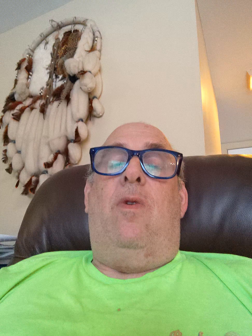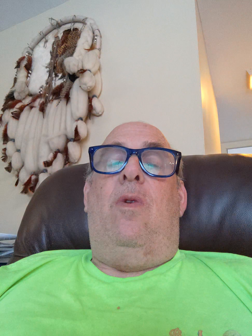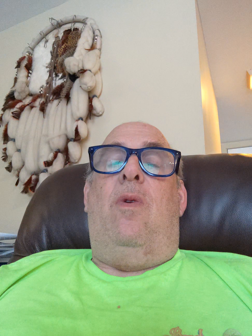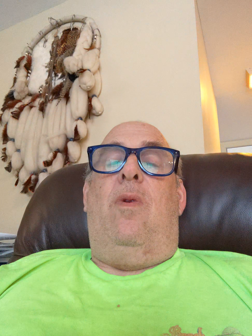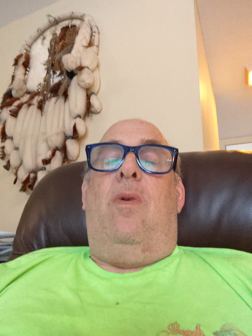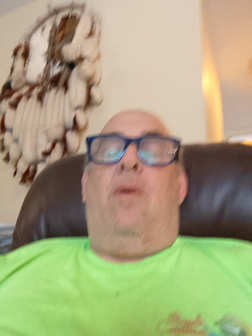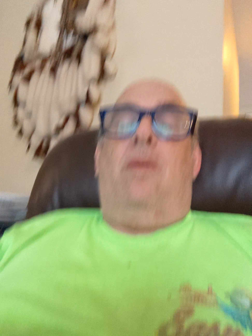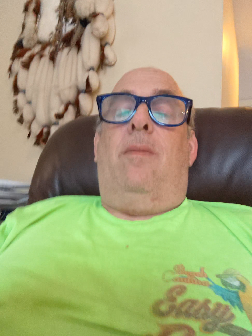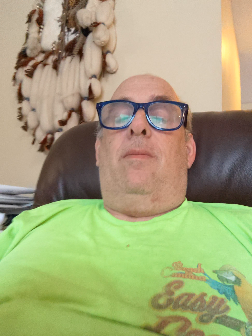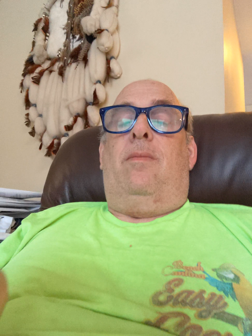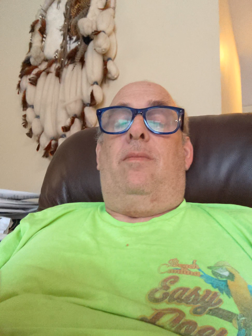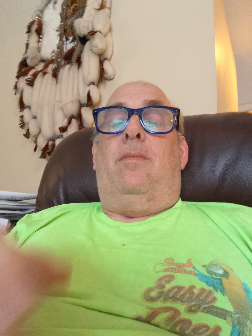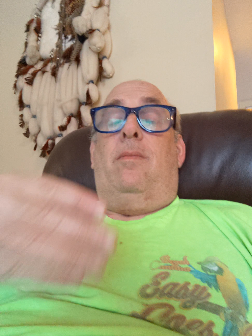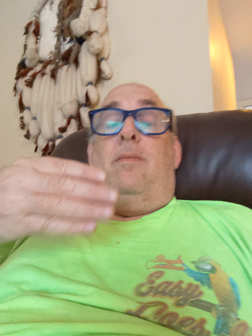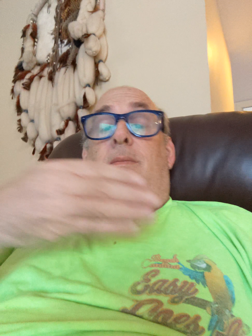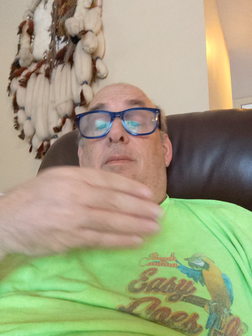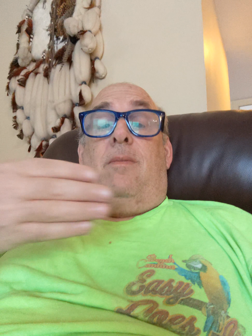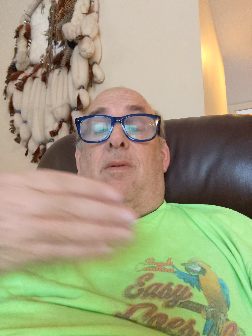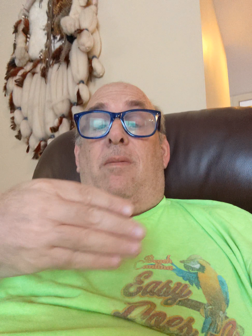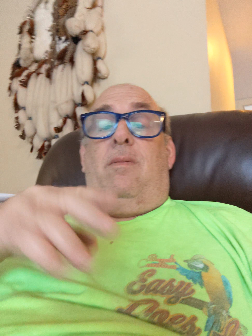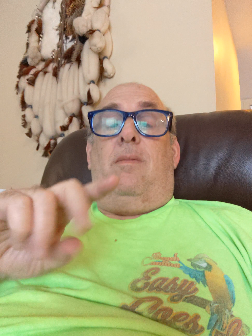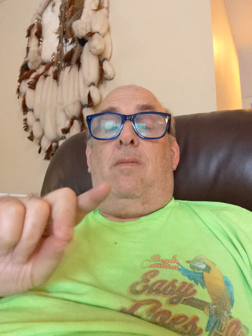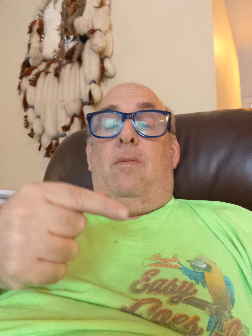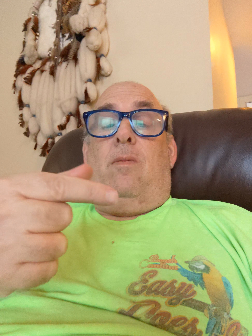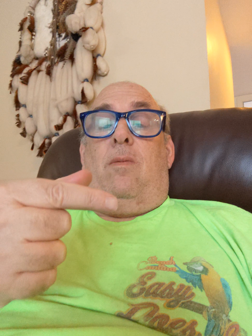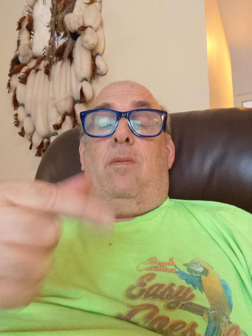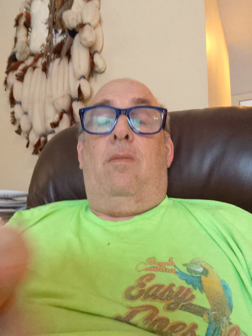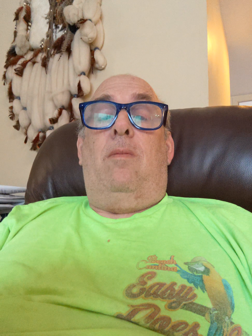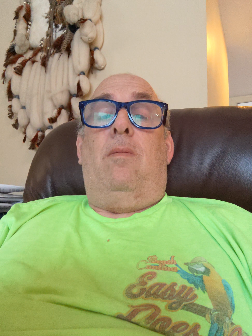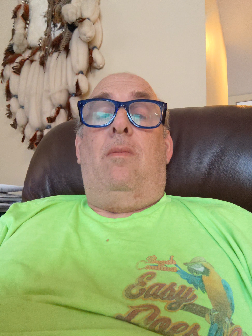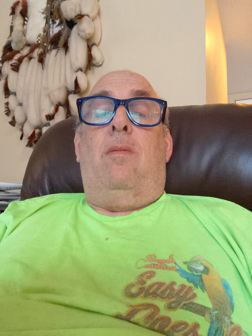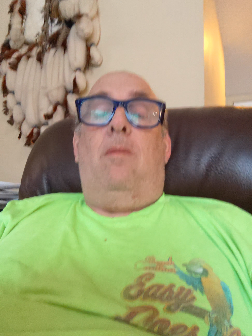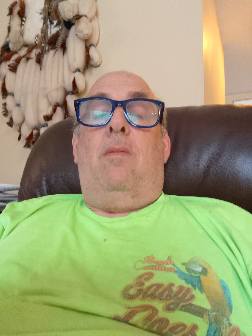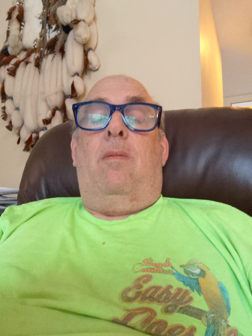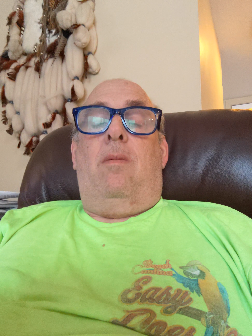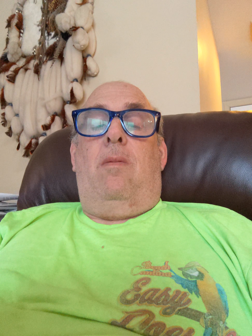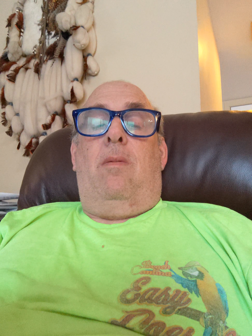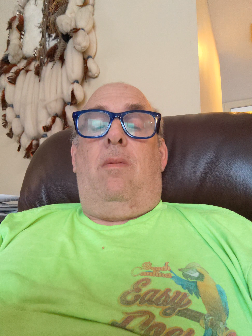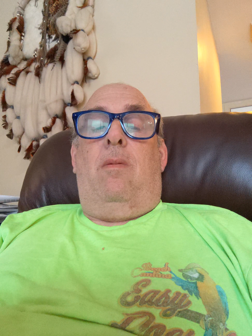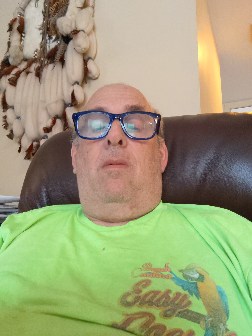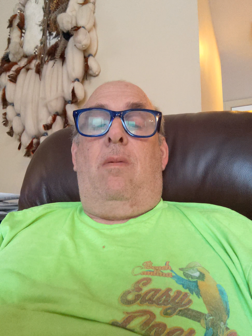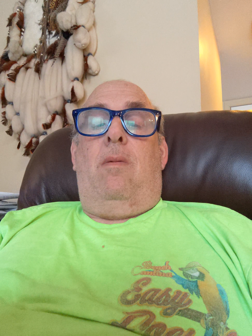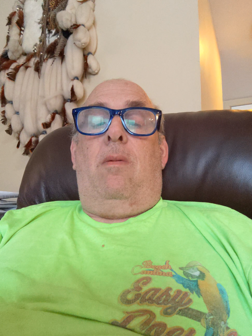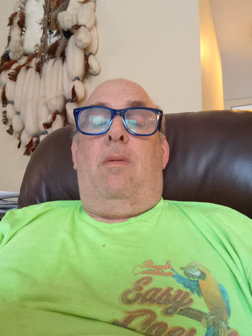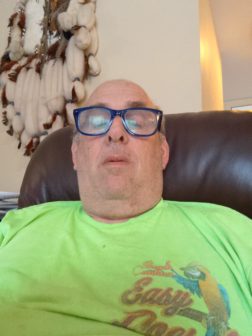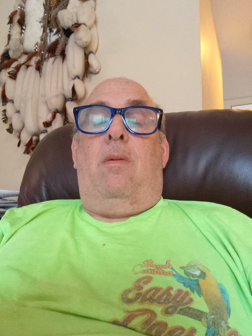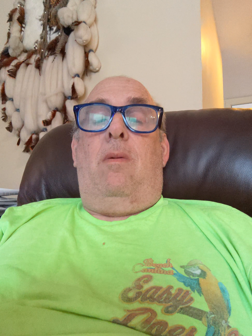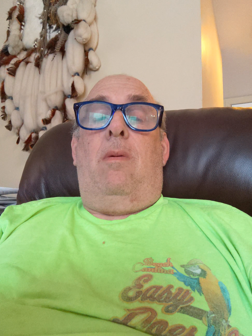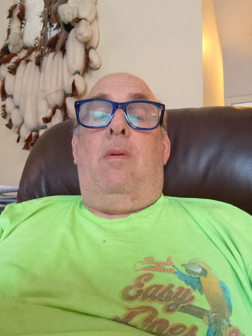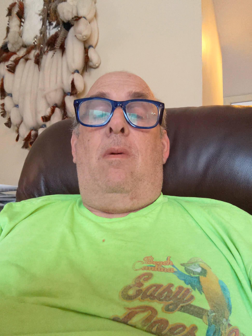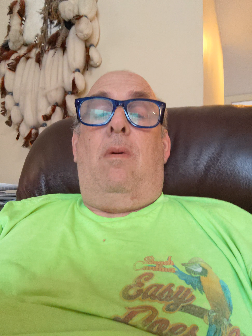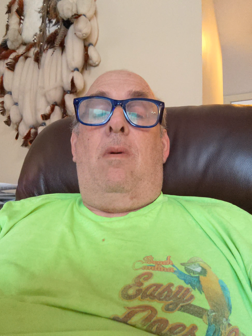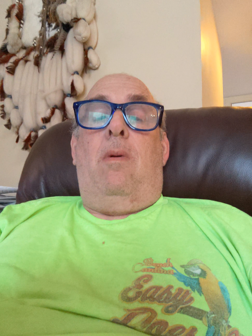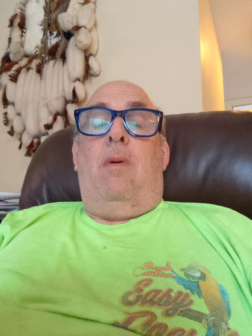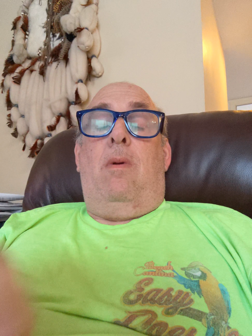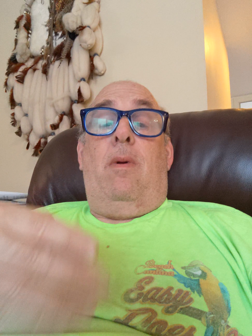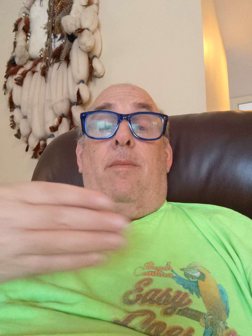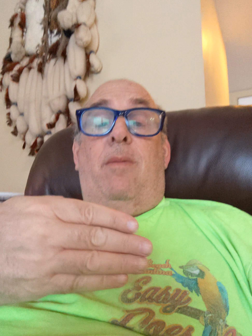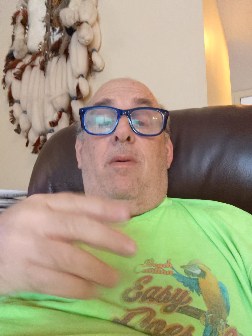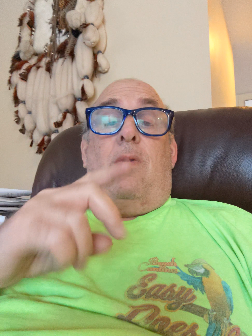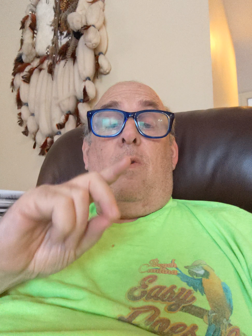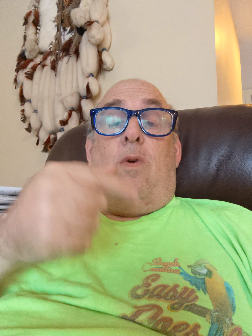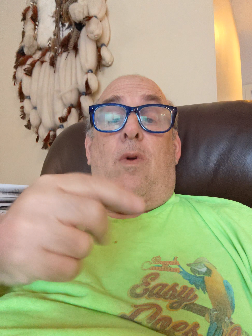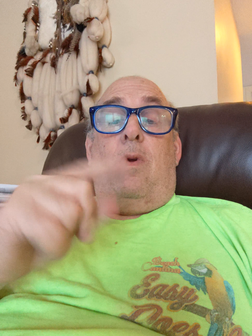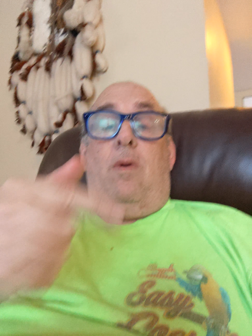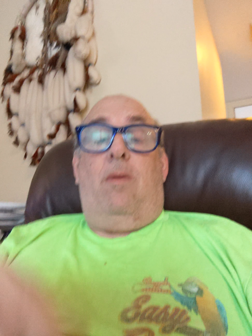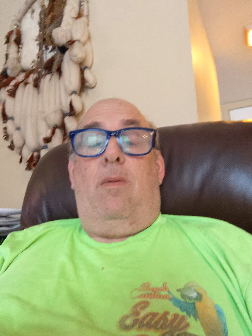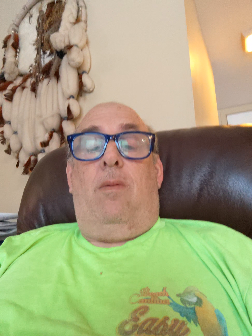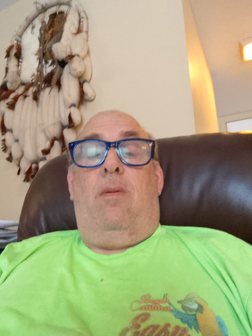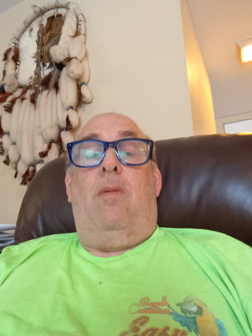puppy